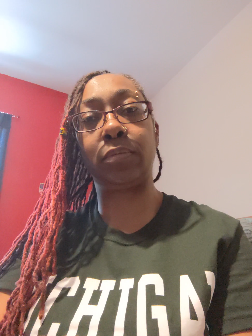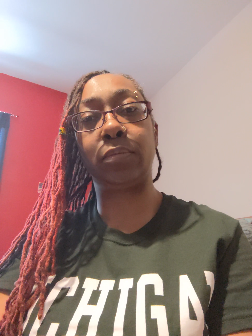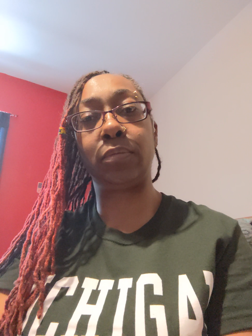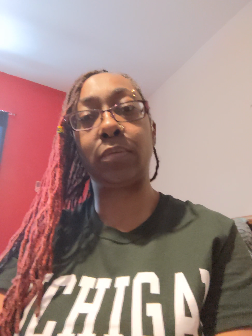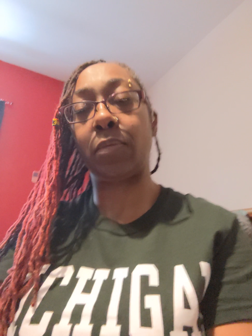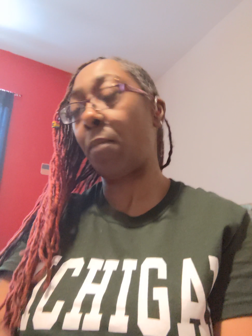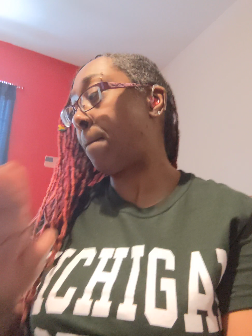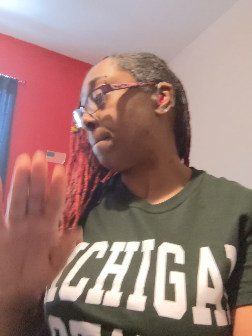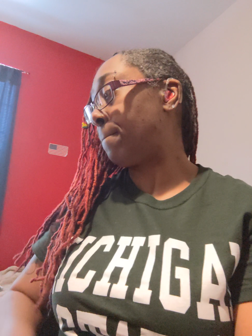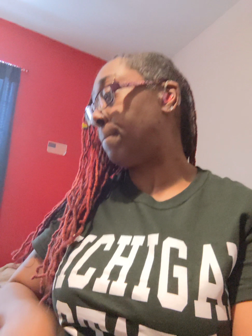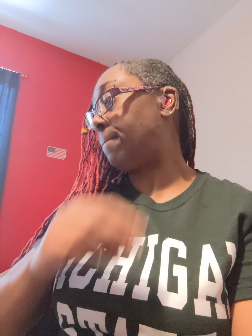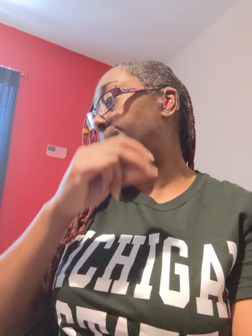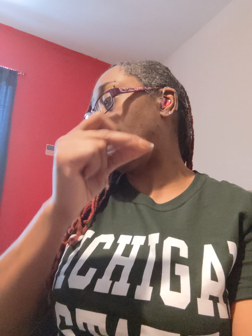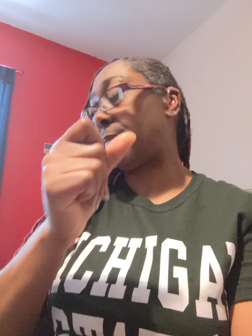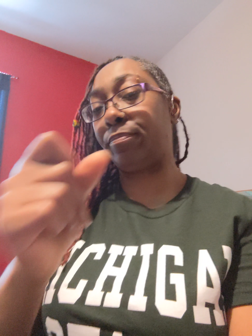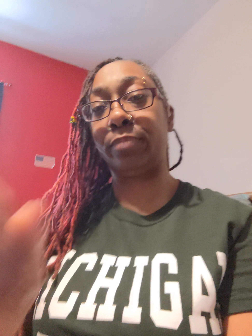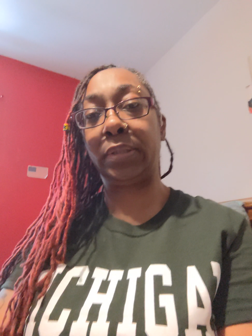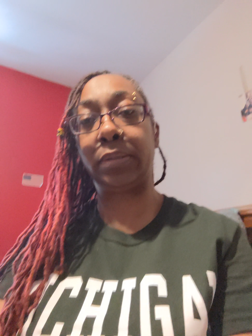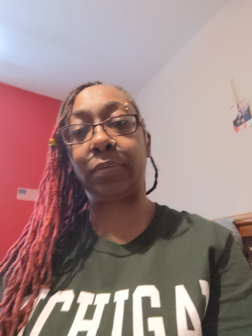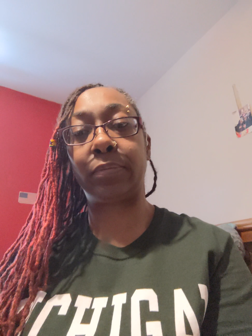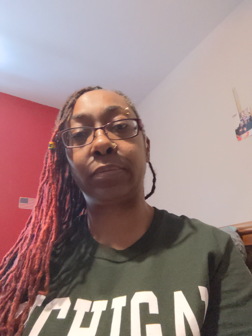puppy